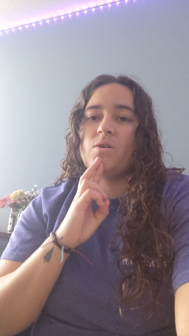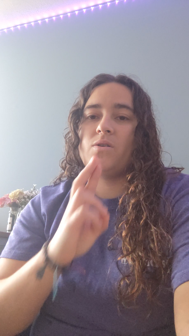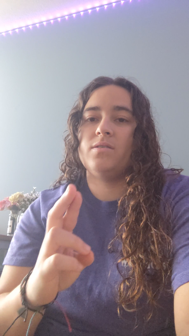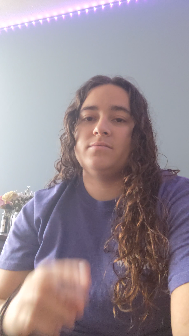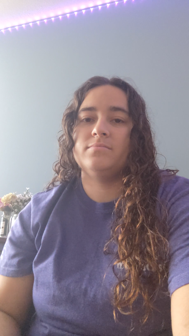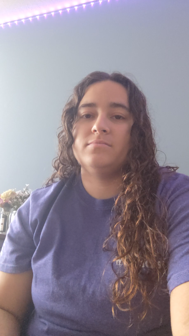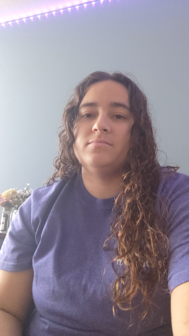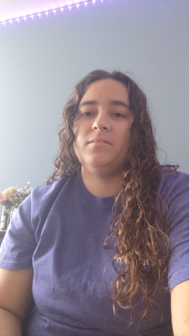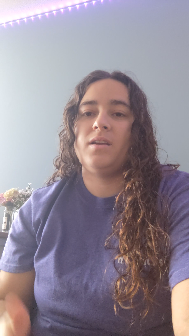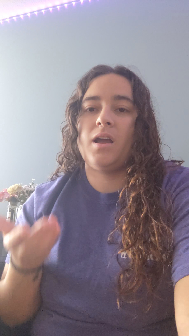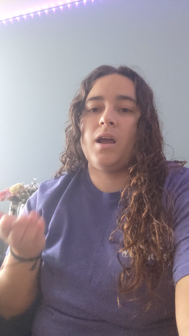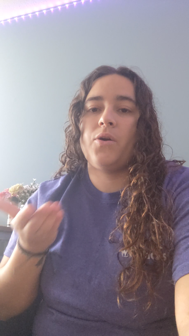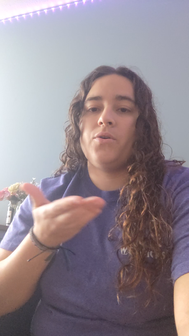carry